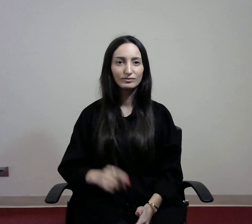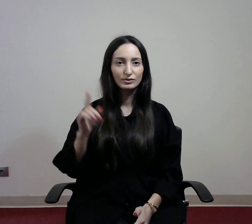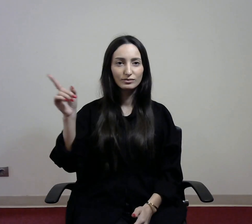onun